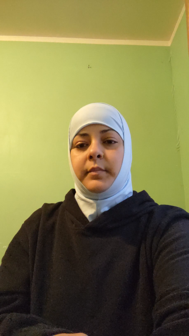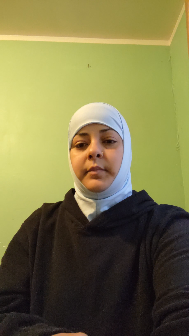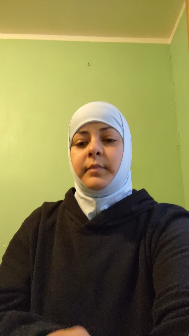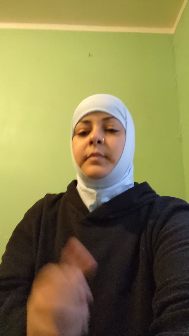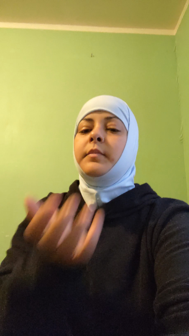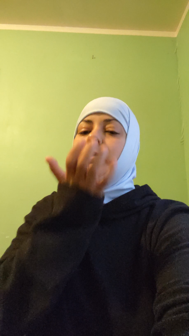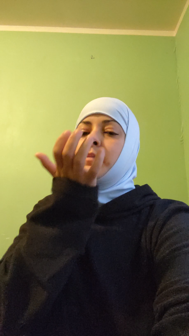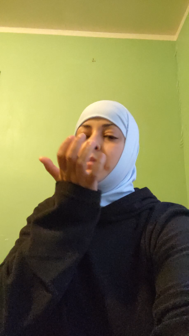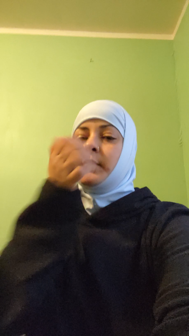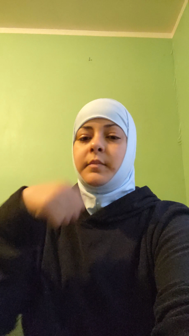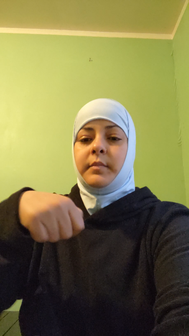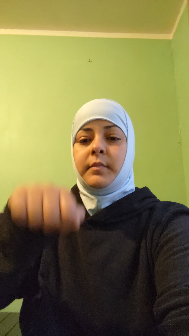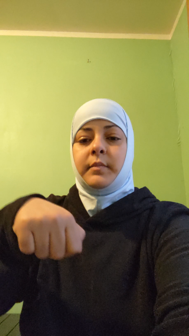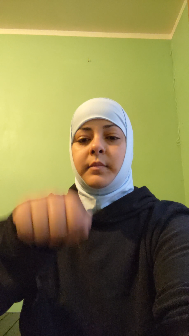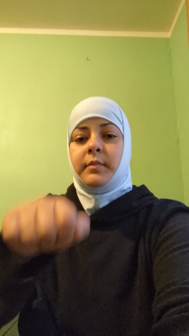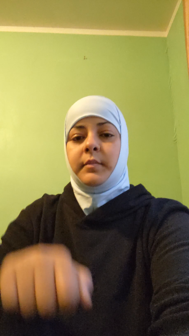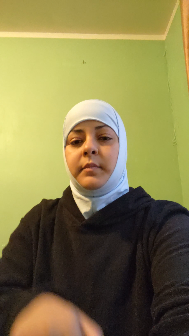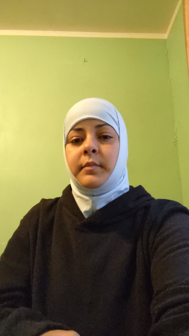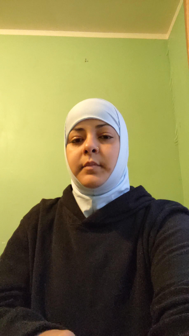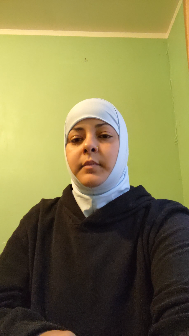lawn mower